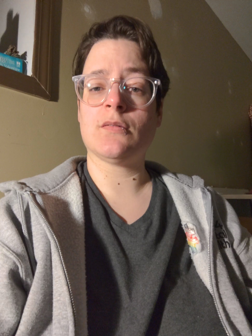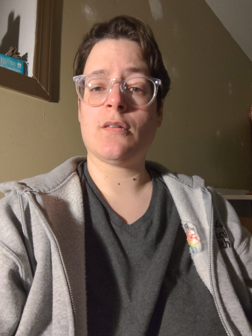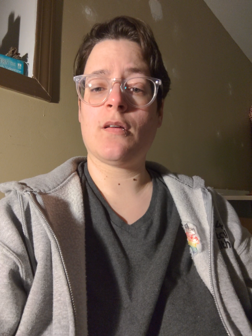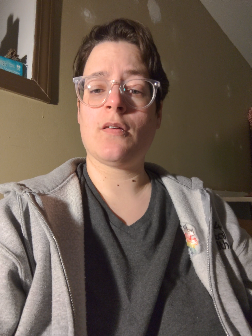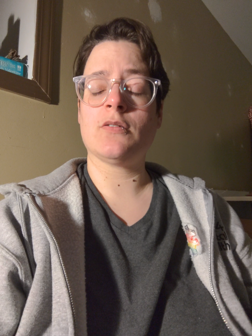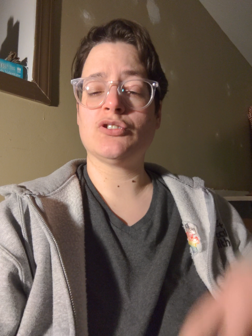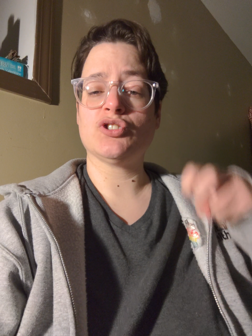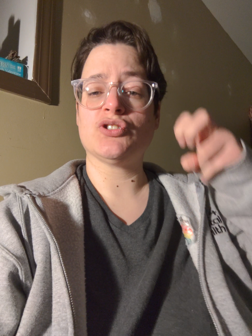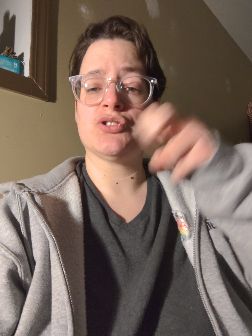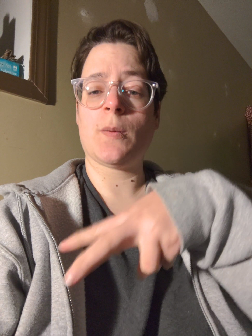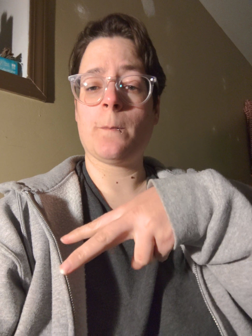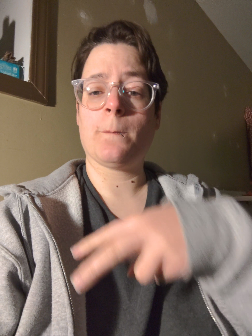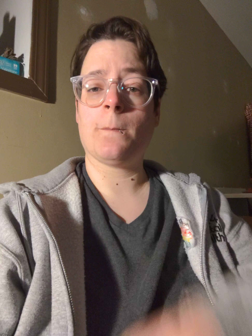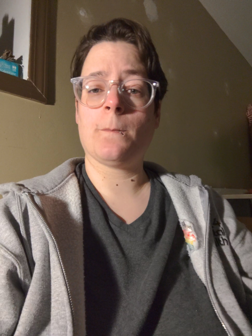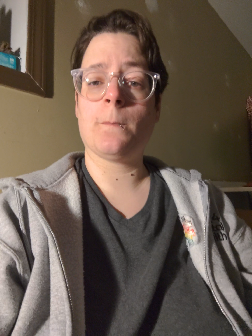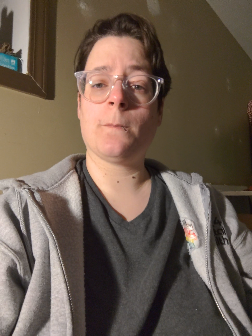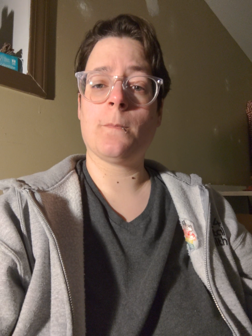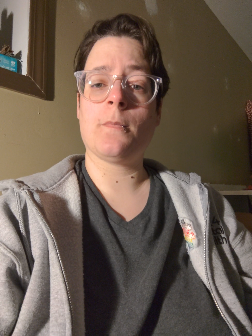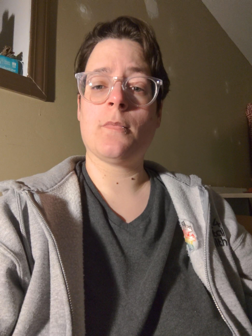jump